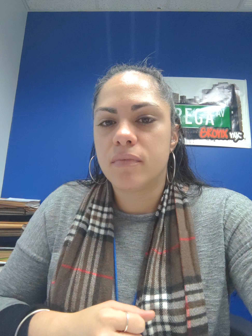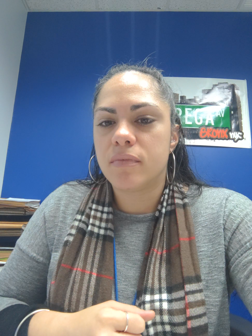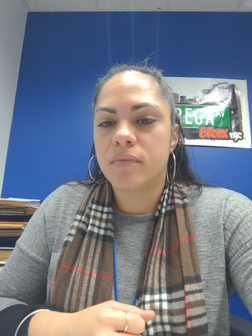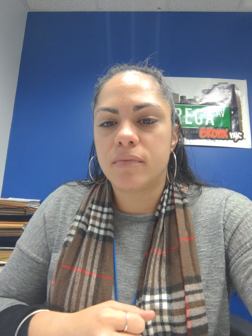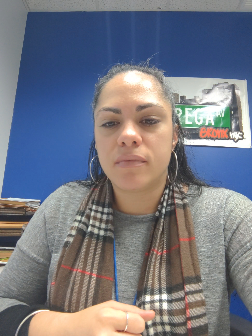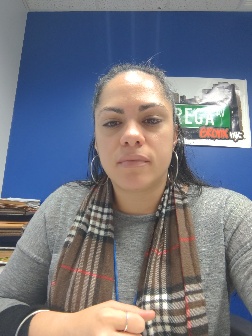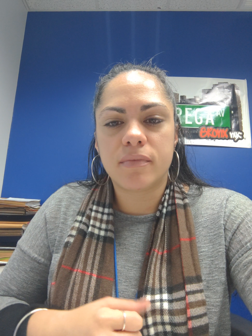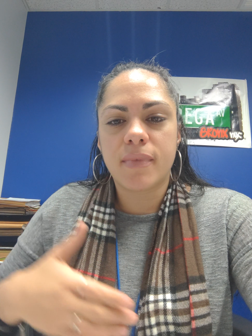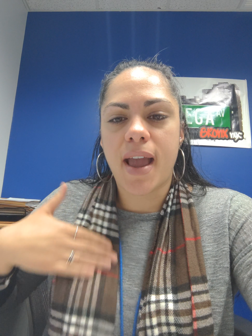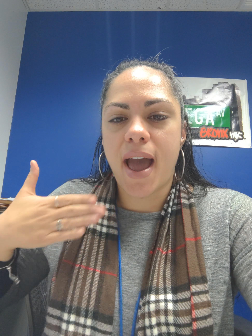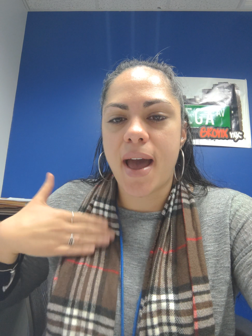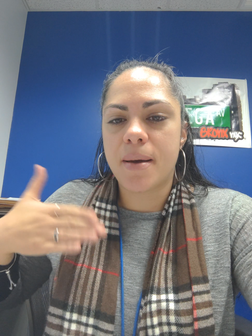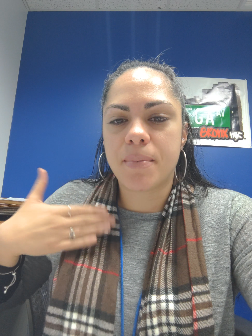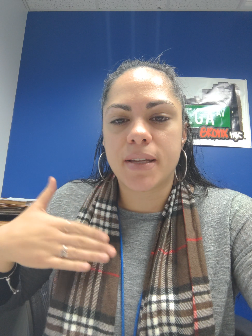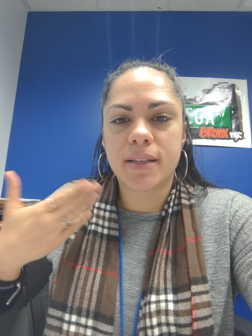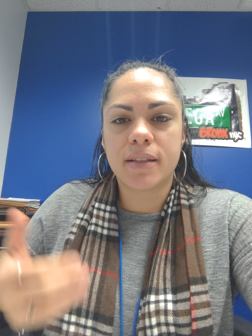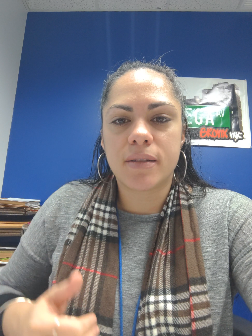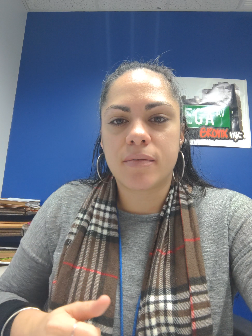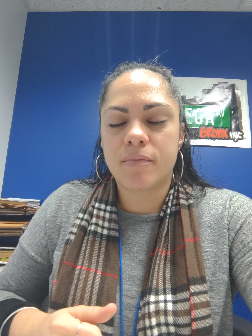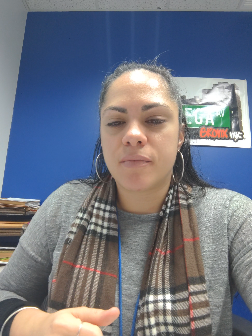happy